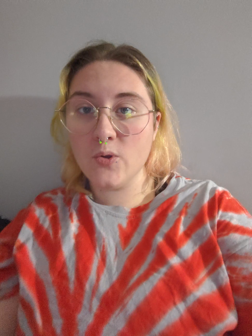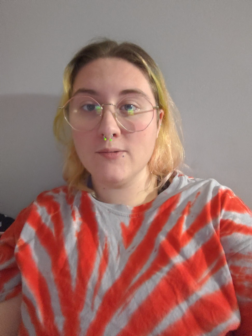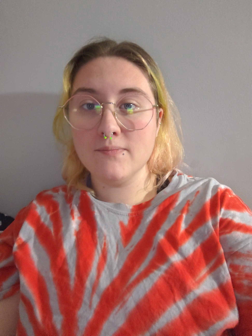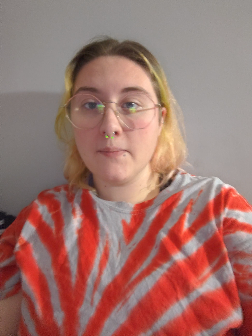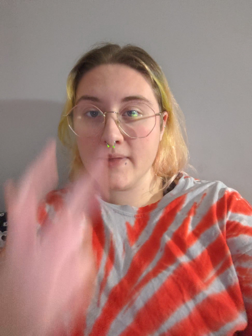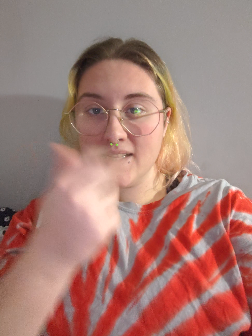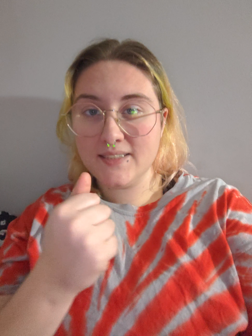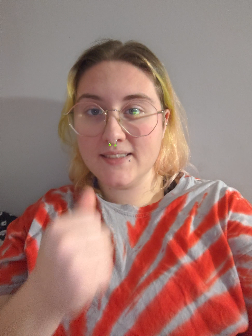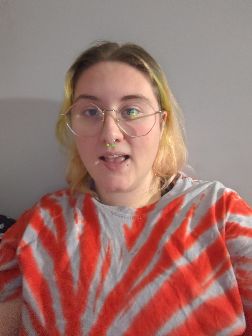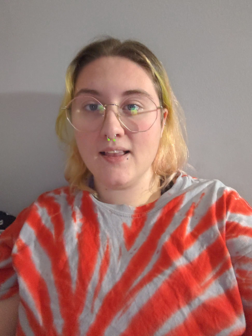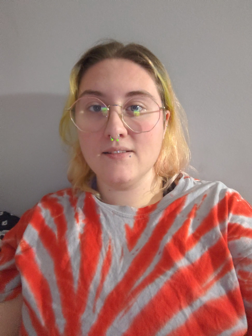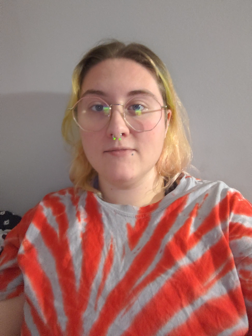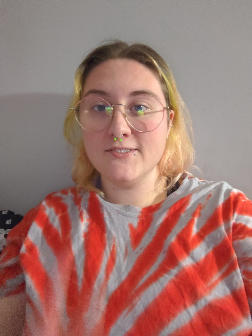pizza